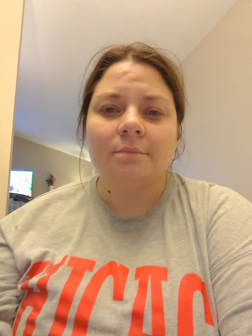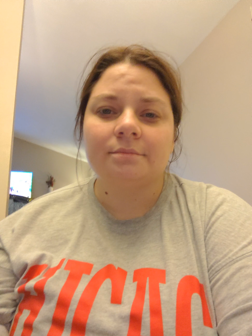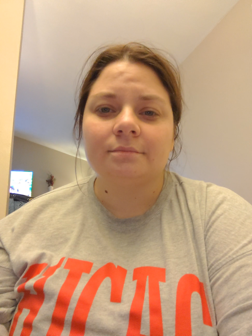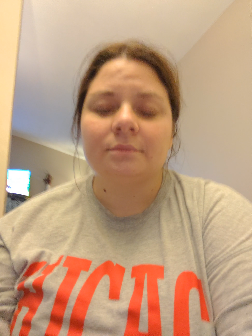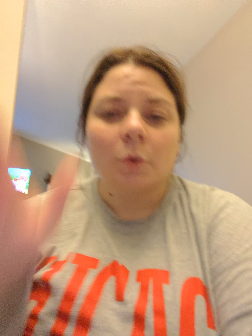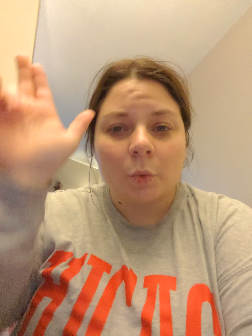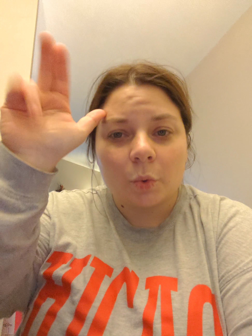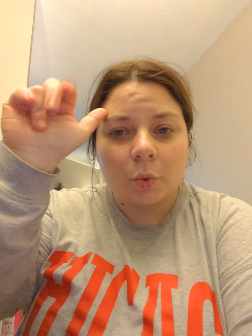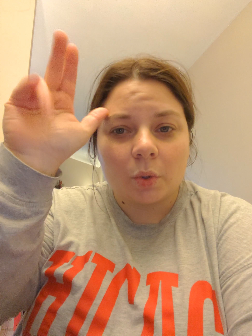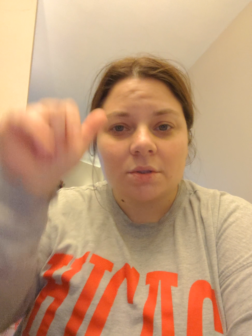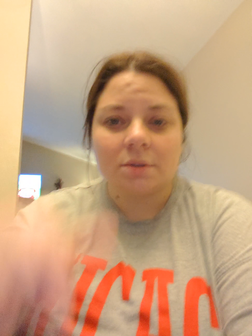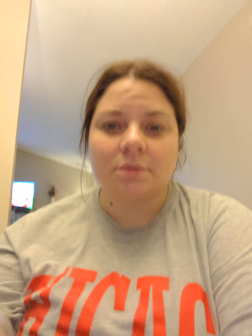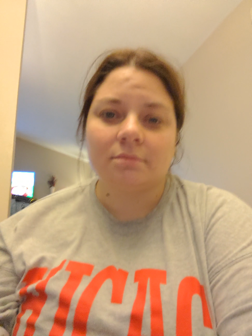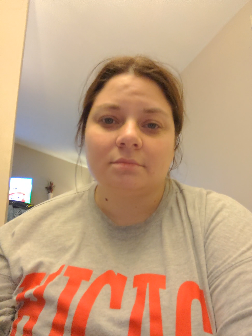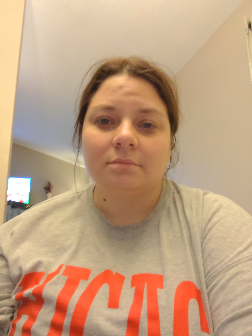horse